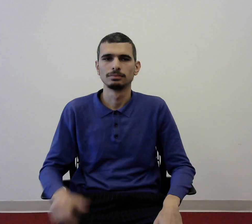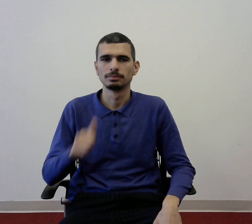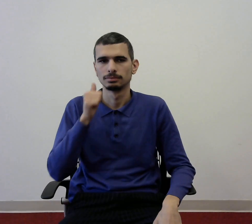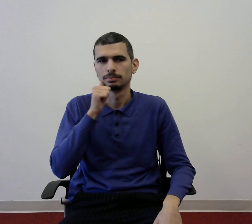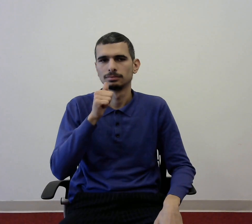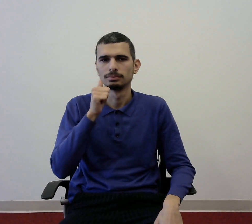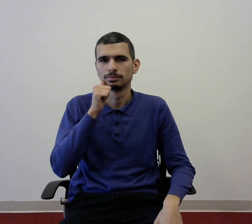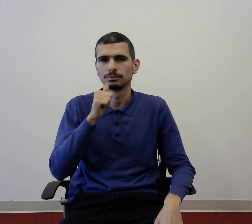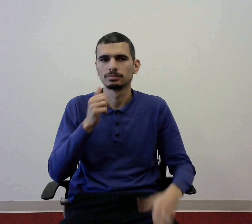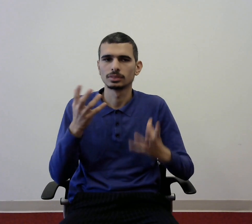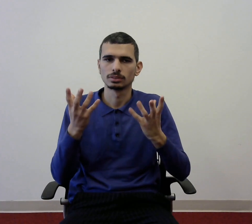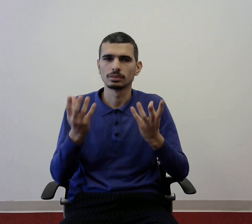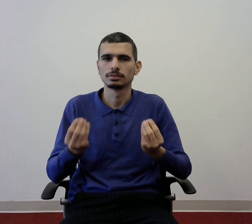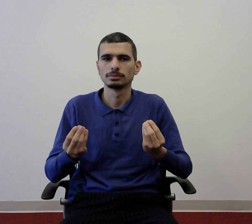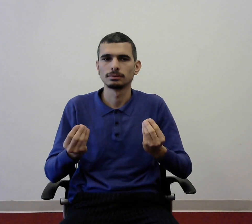hər gün